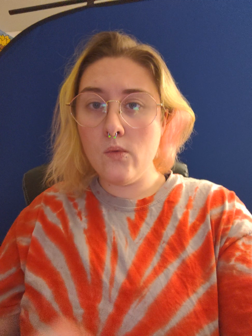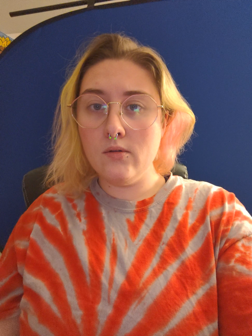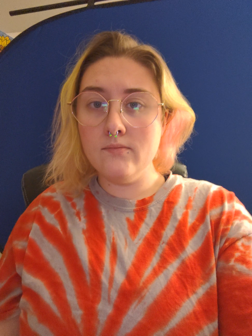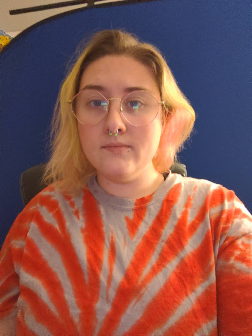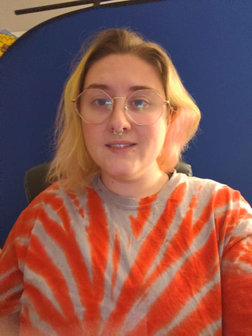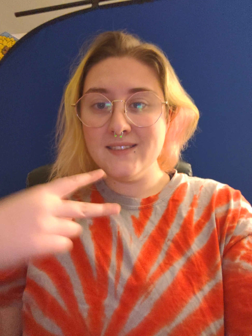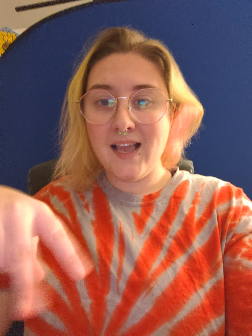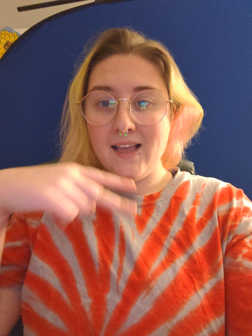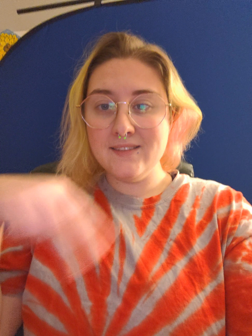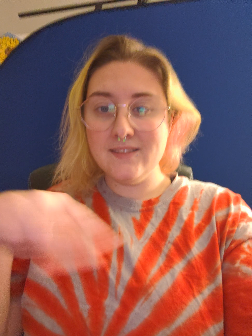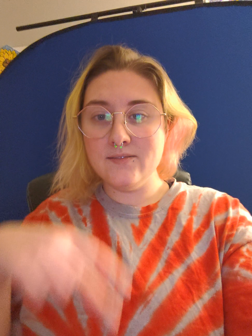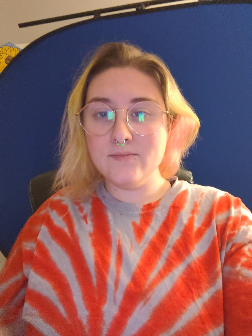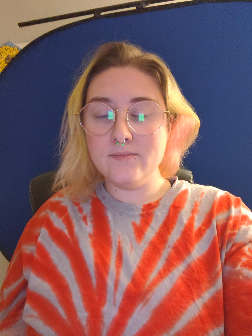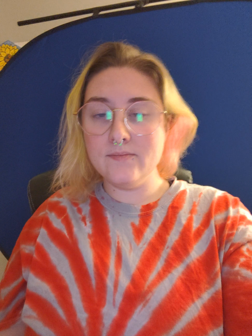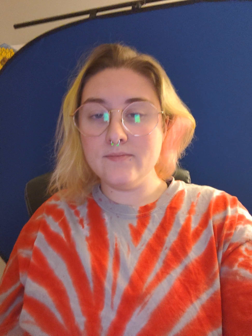dance